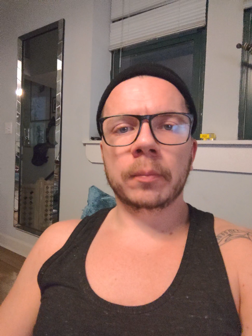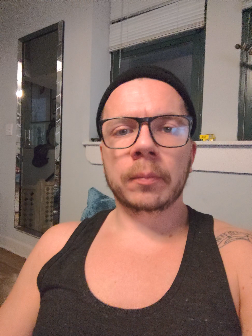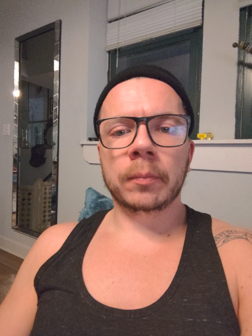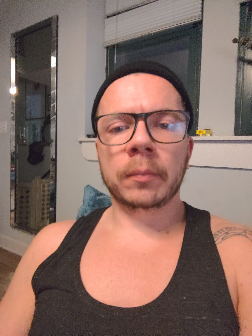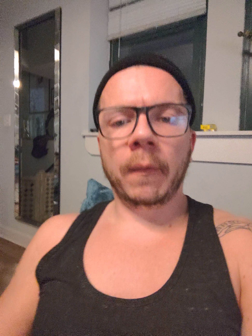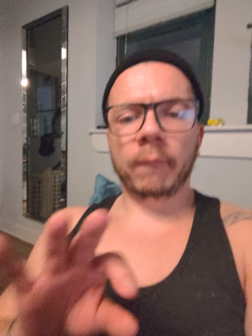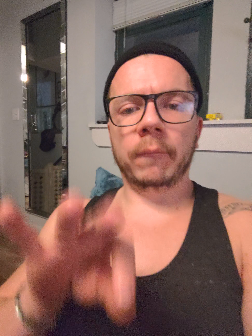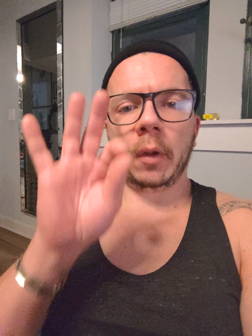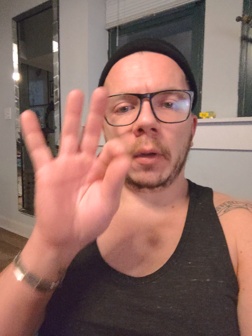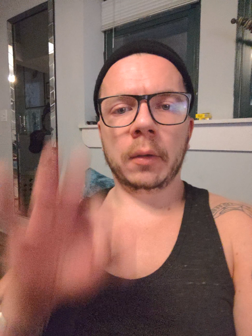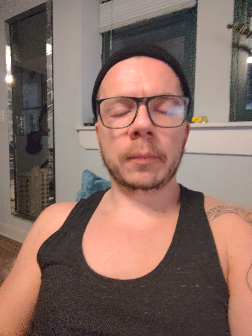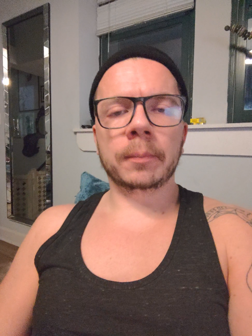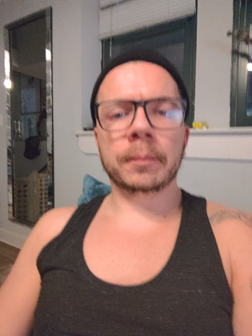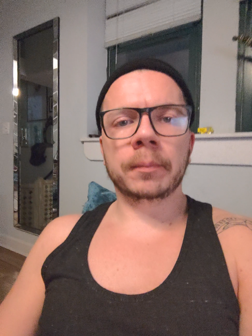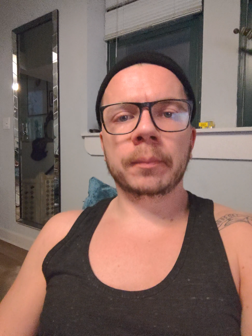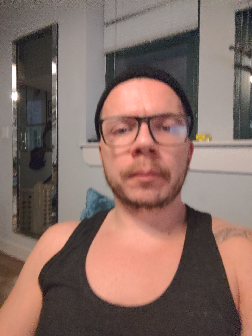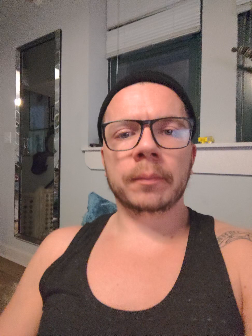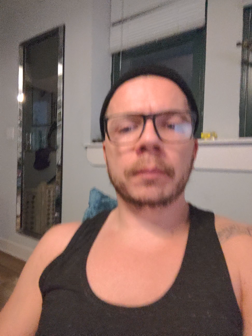find